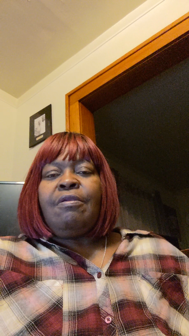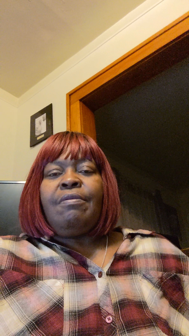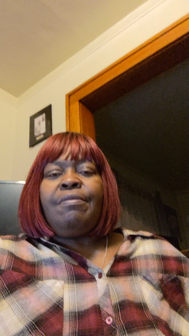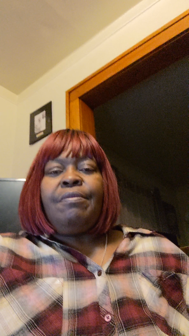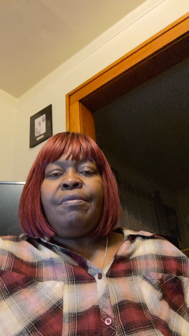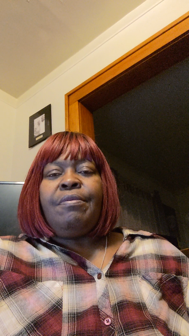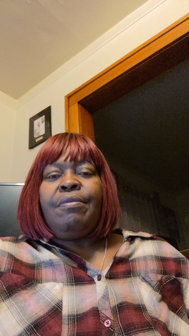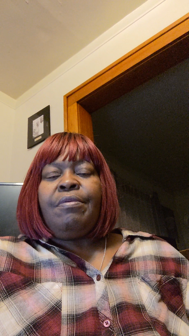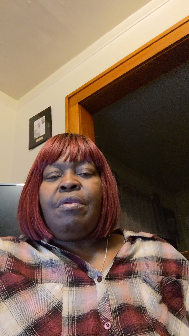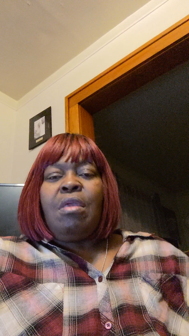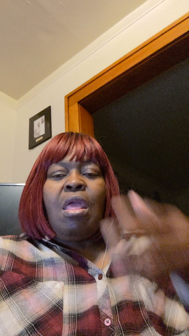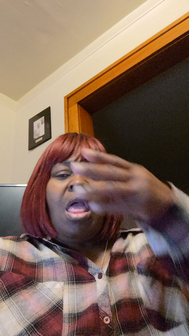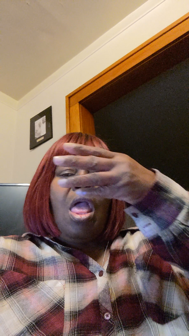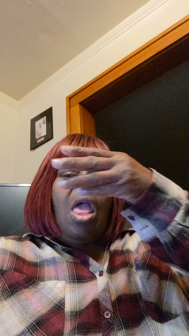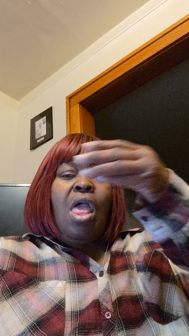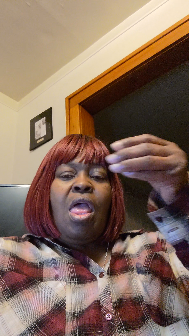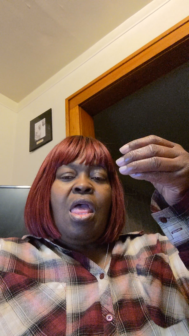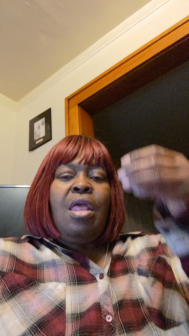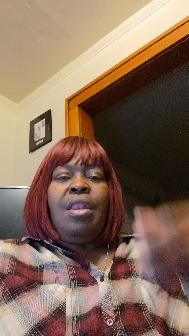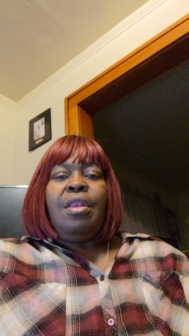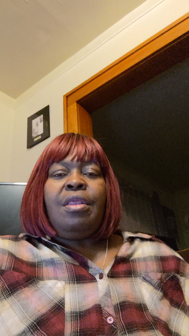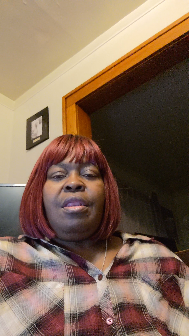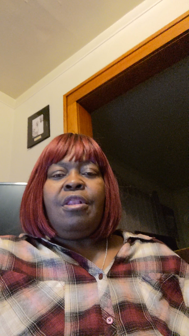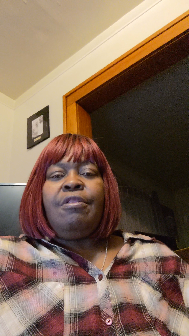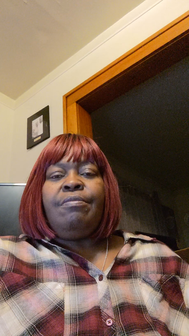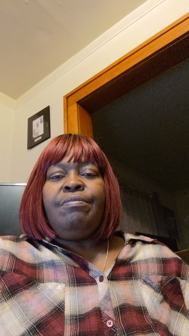and